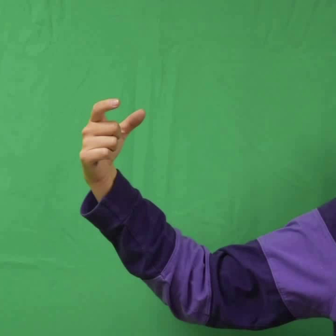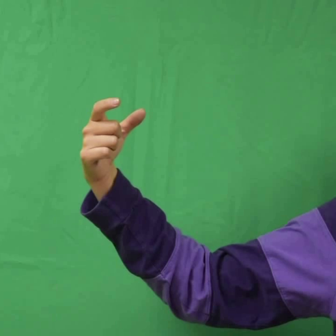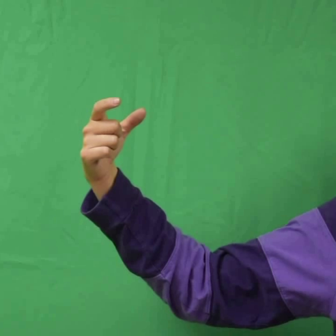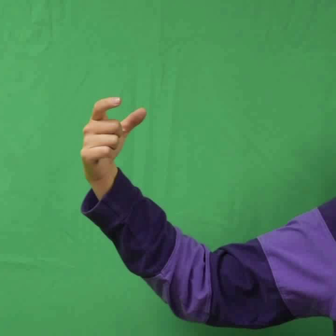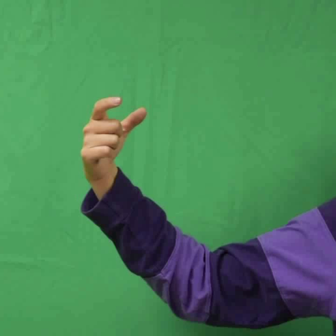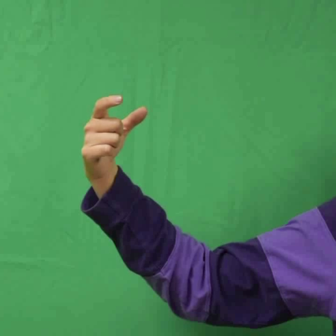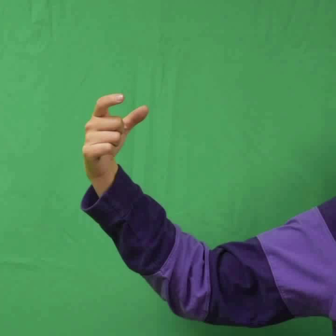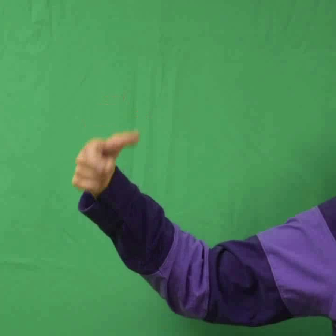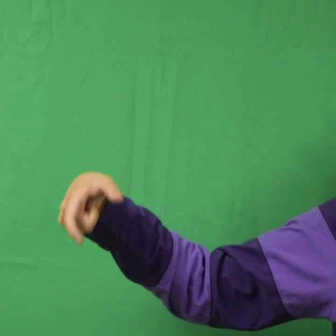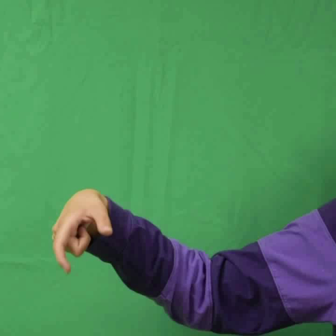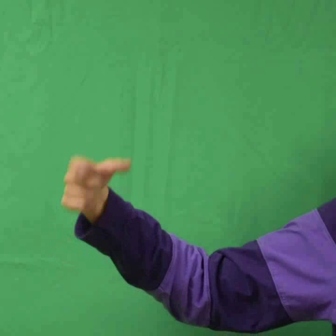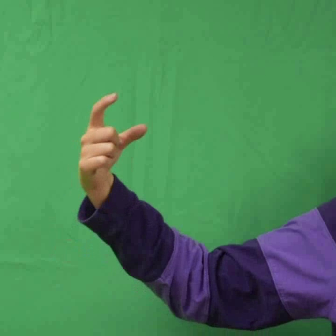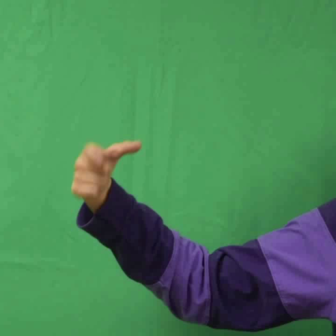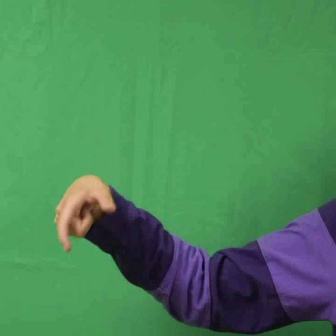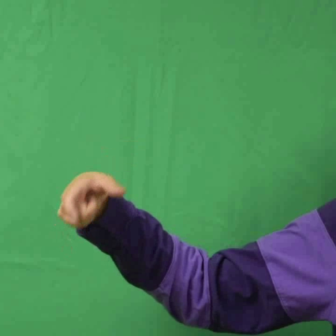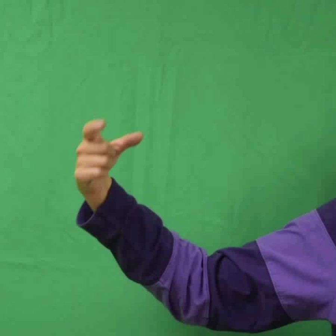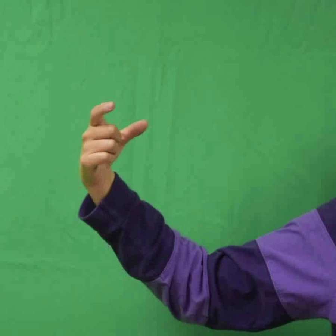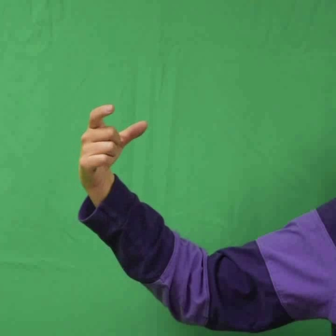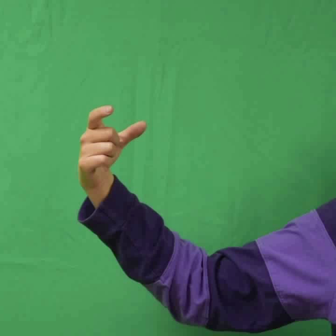Q